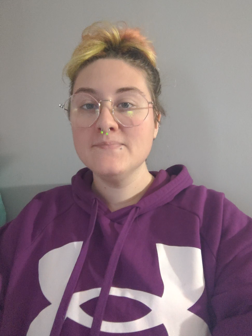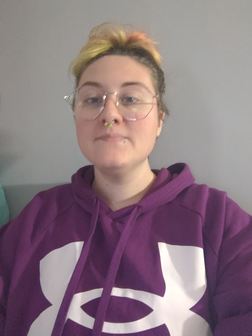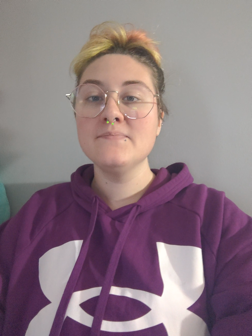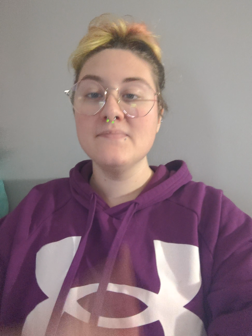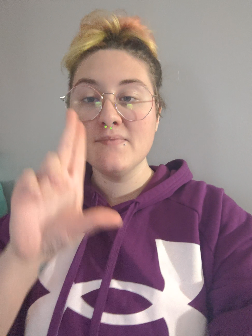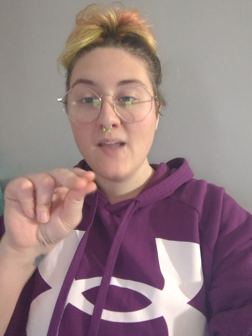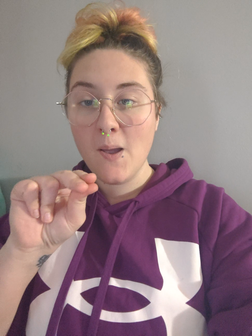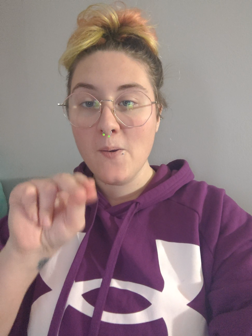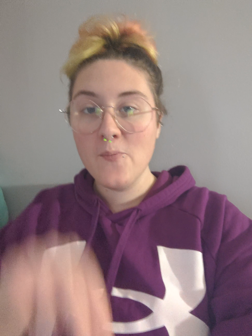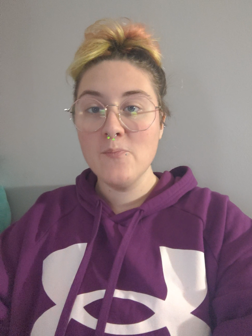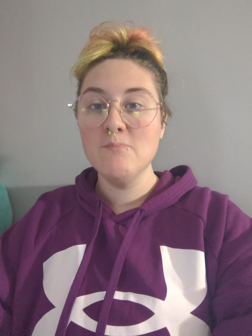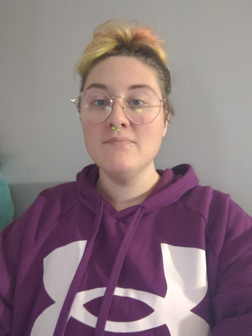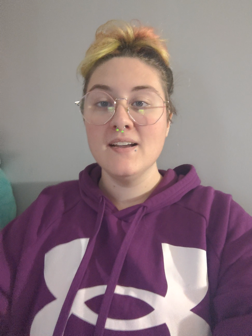no